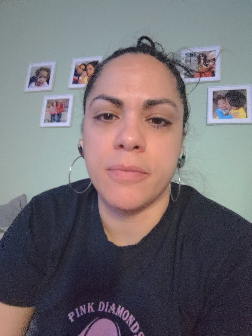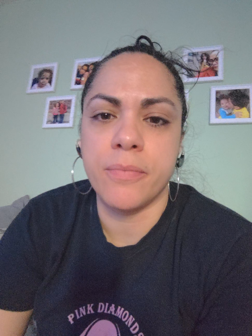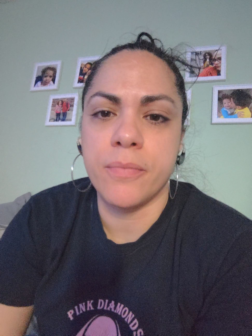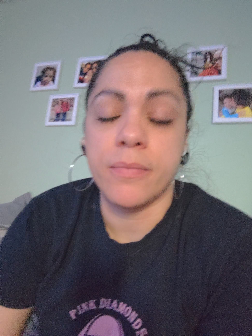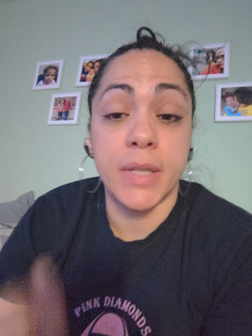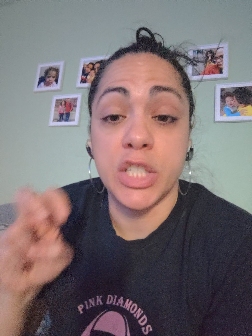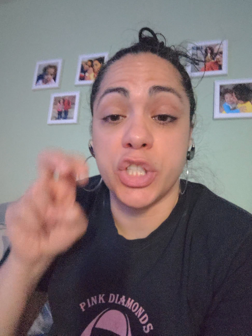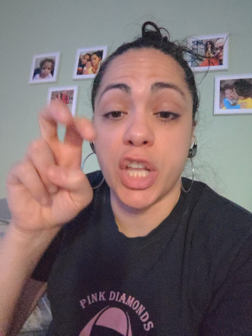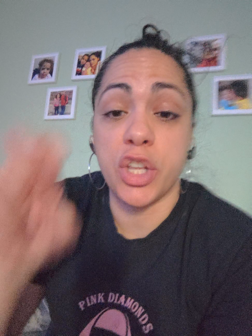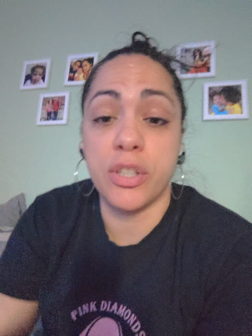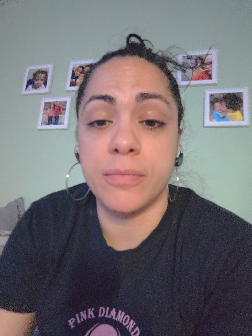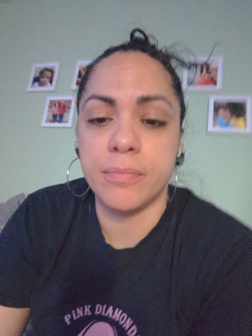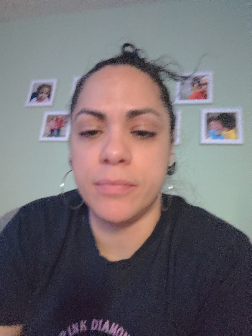stairs